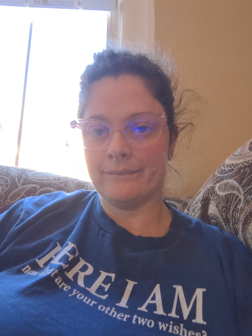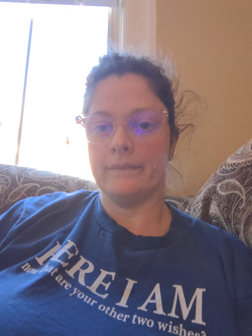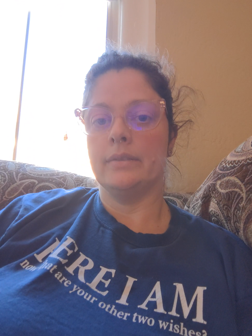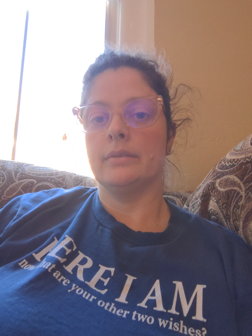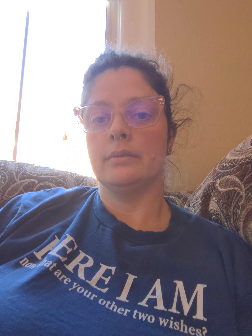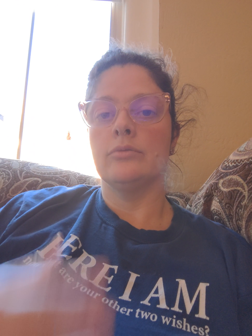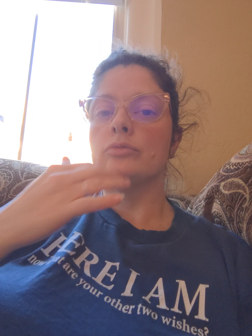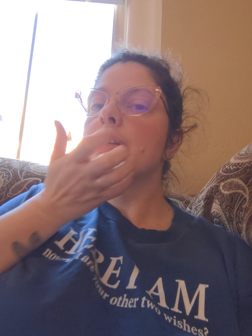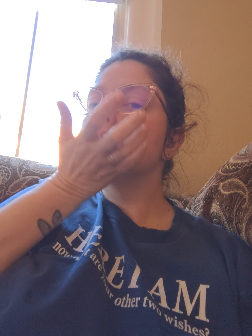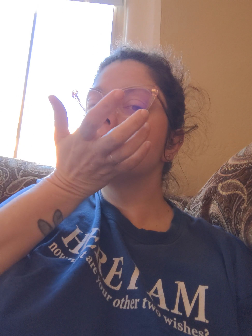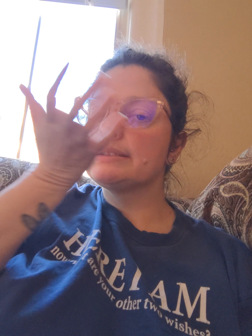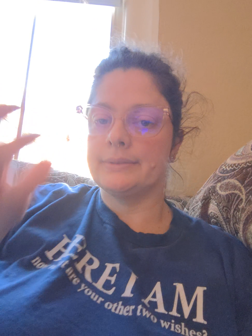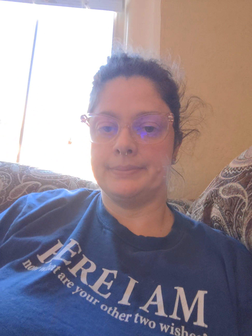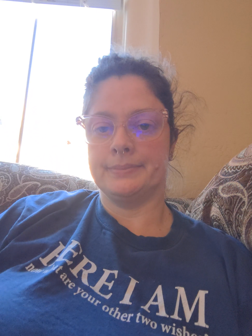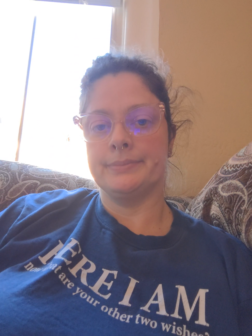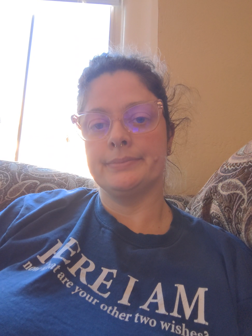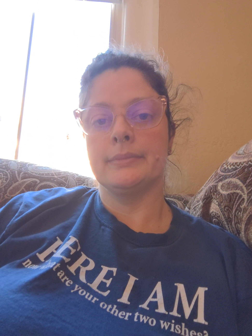grass